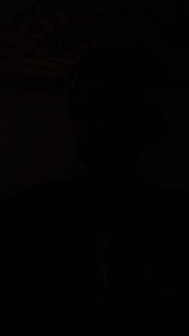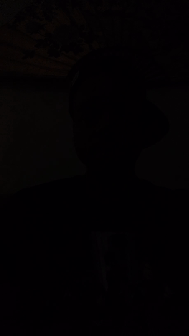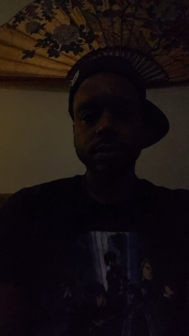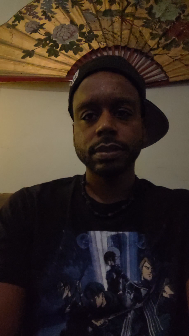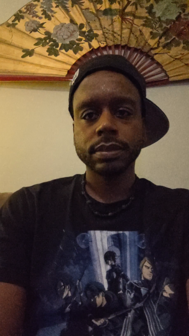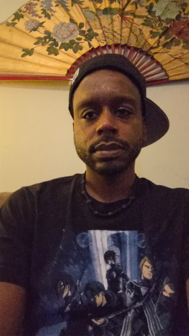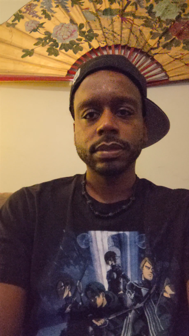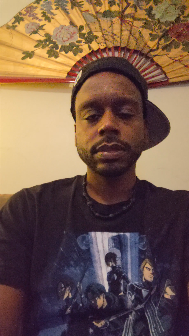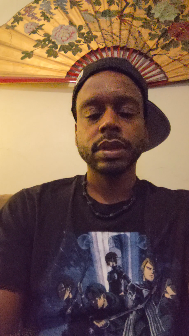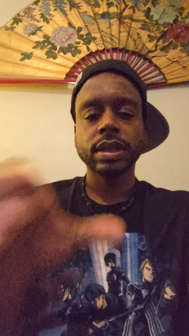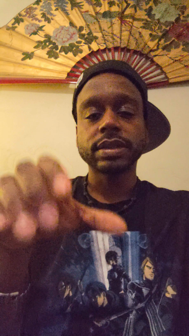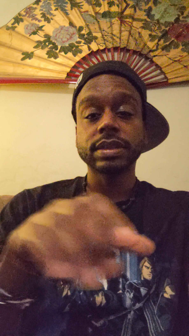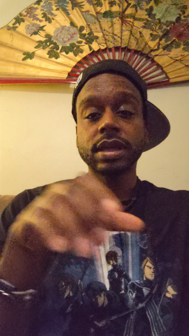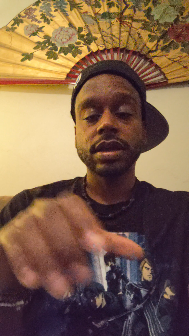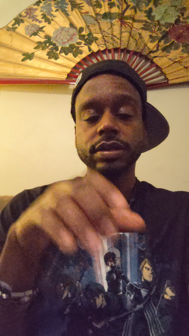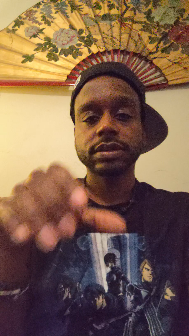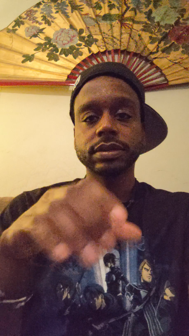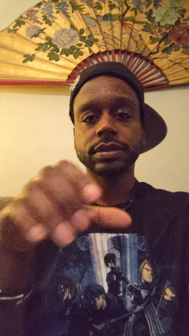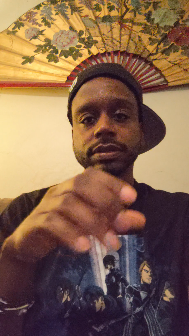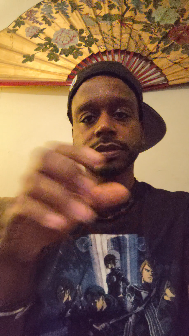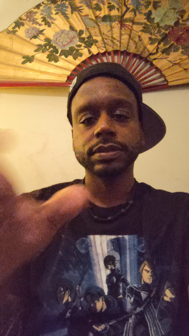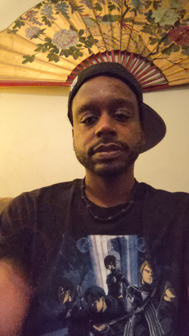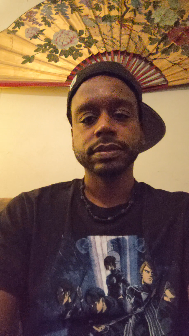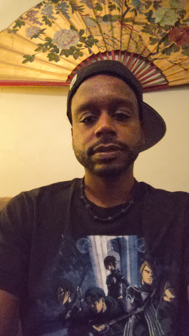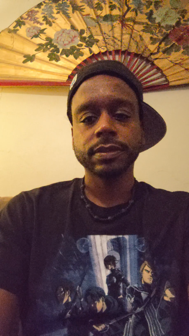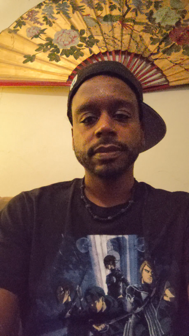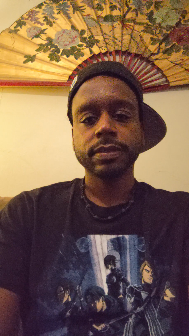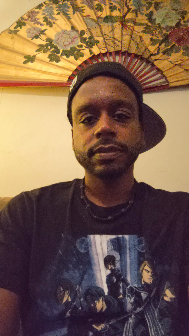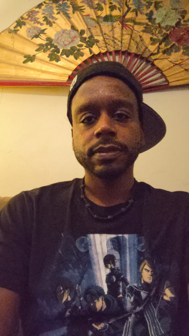does